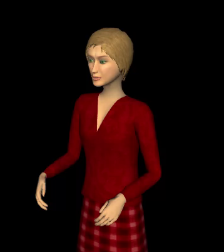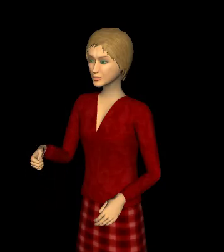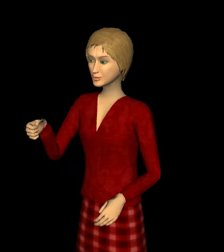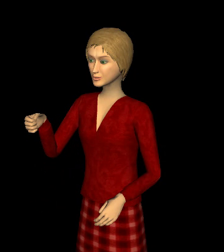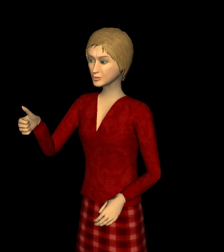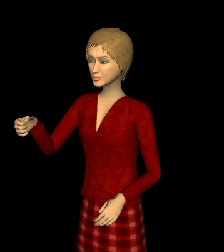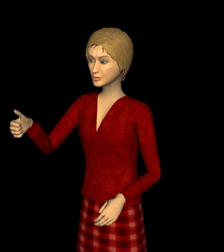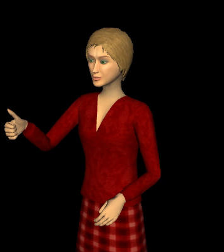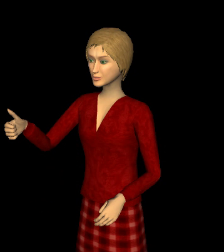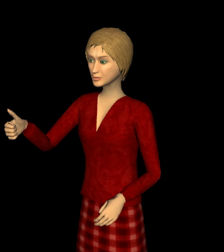قريبا